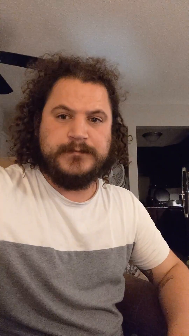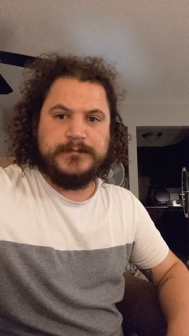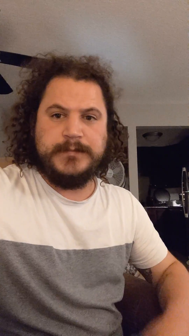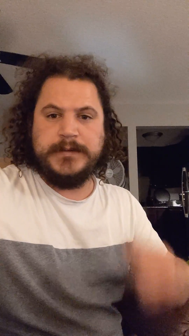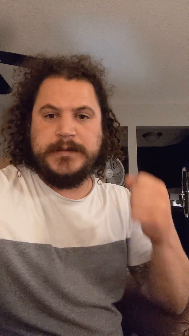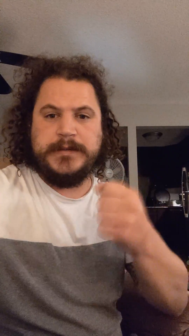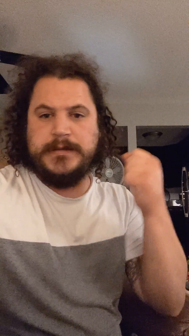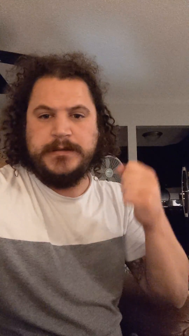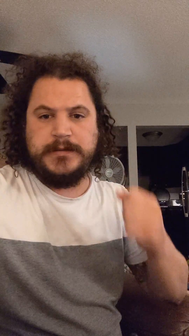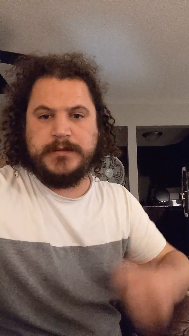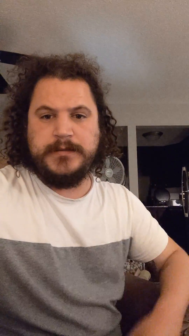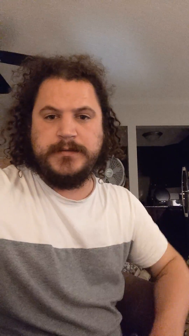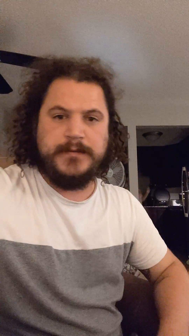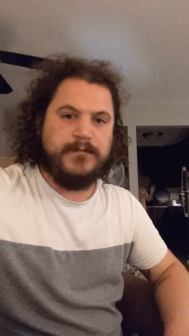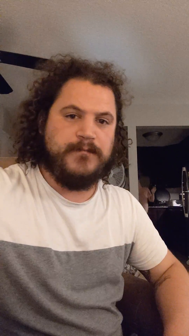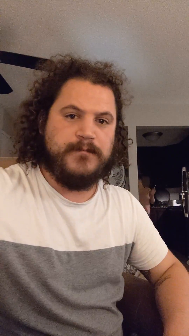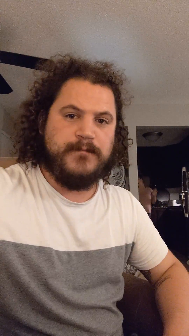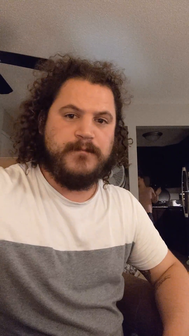hit